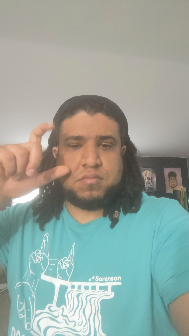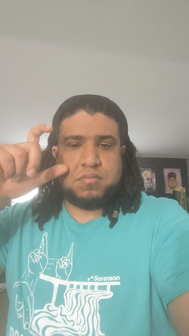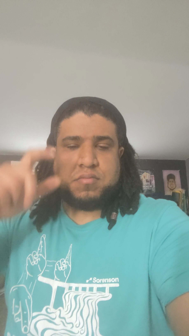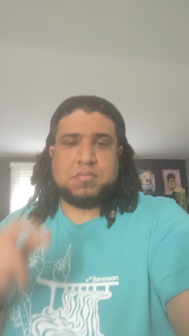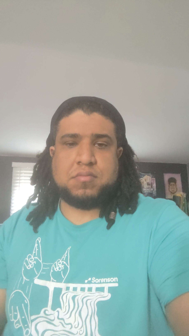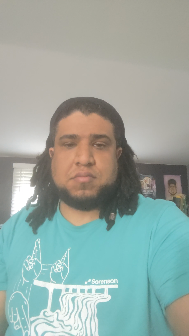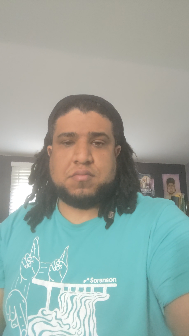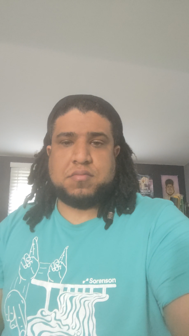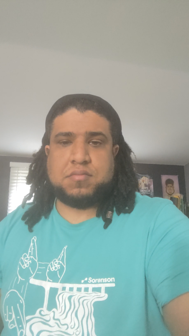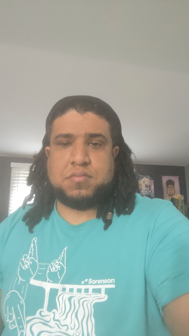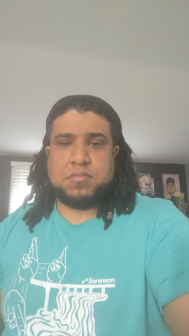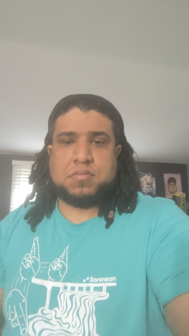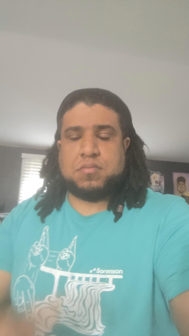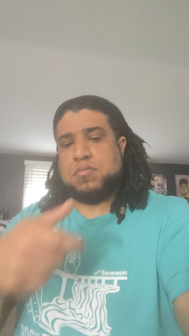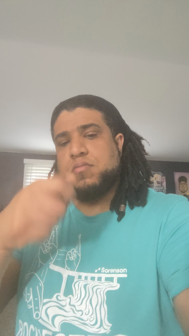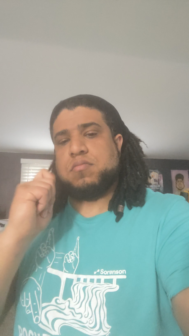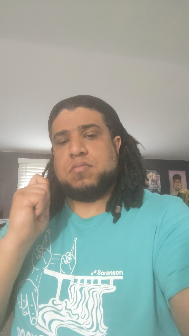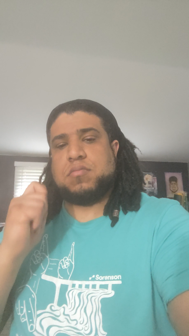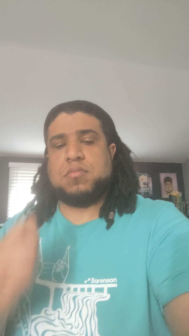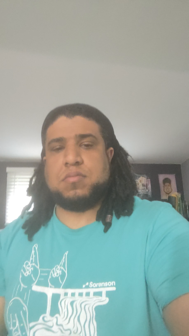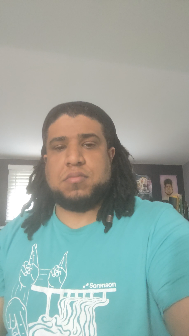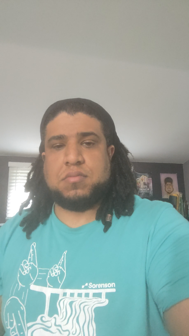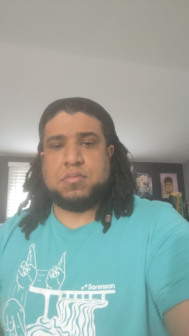pull